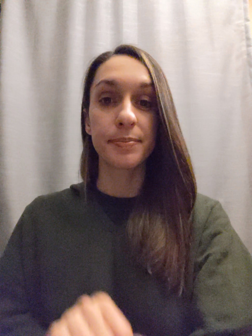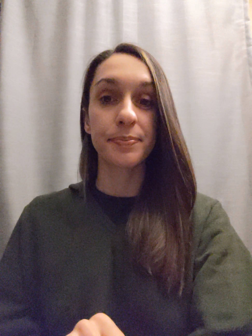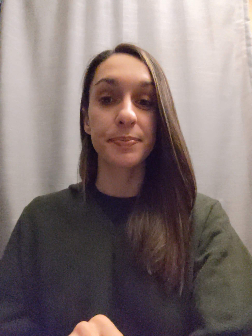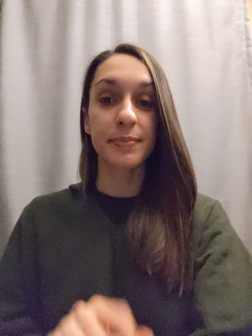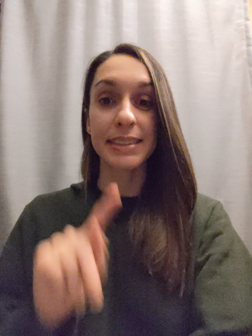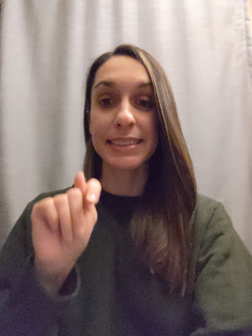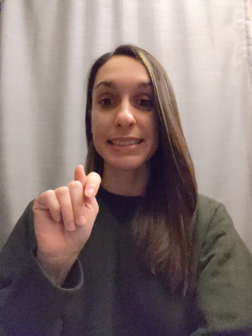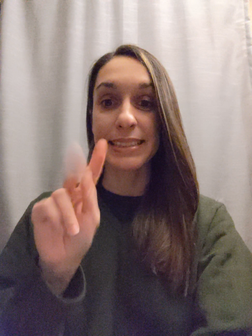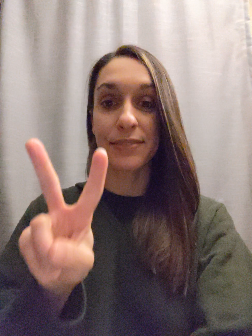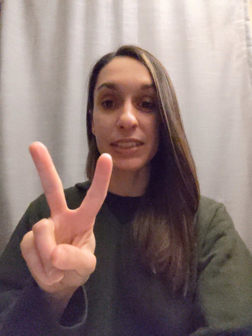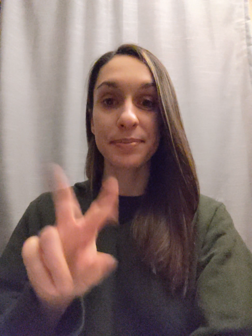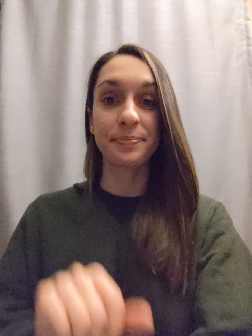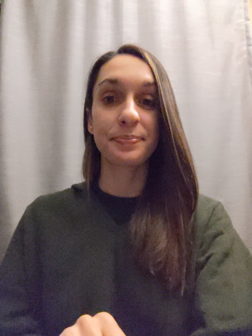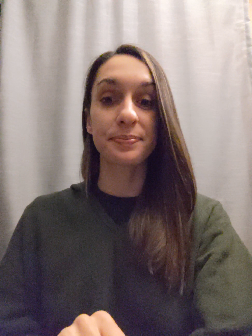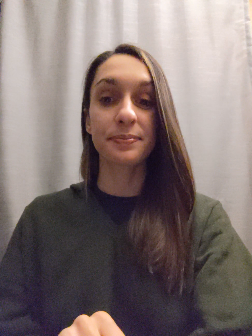TV